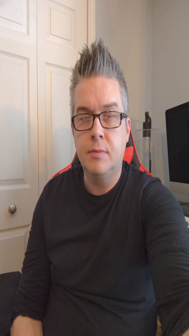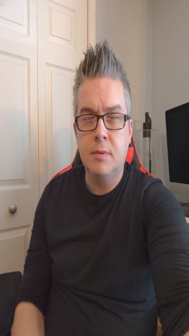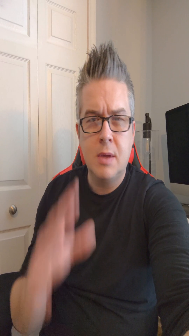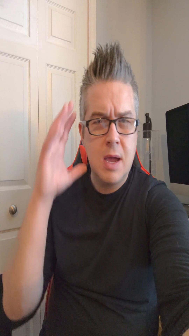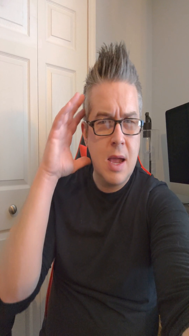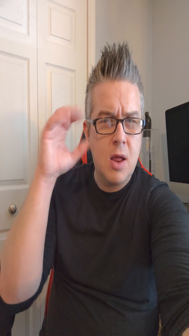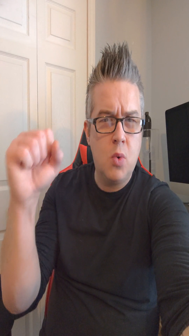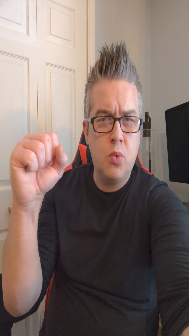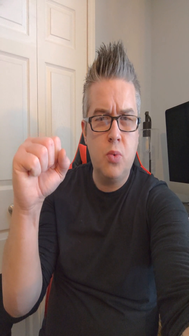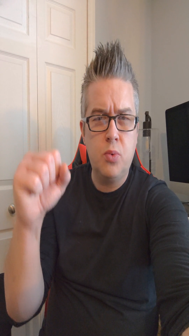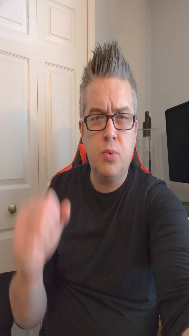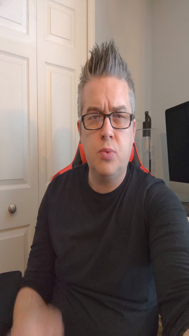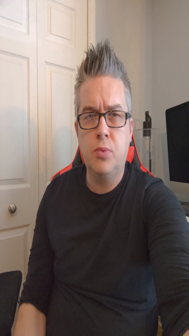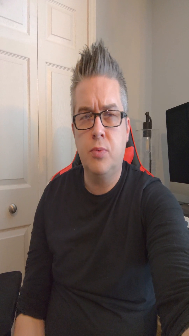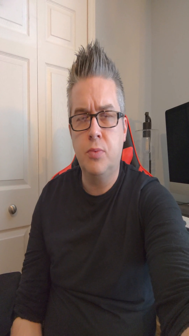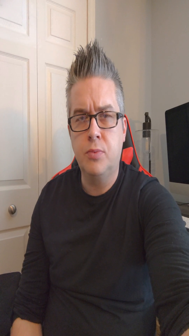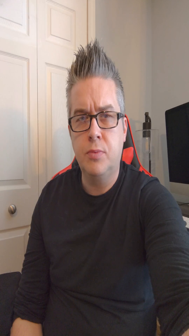loud